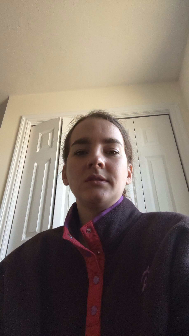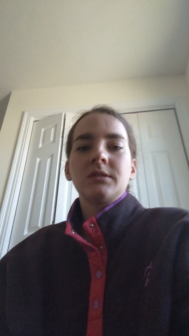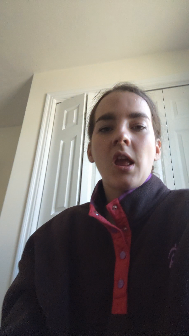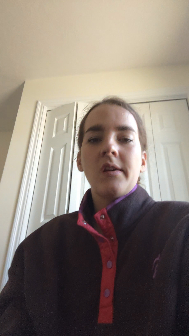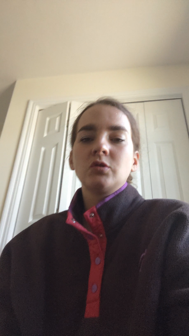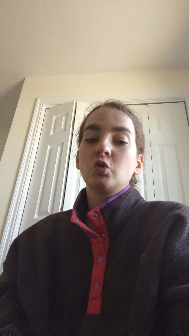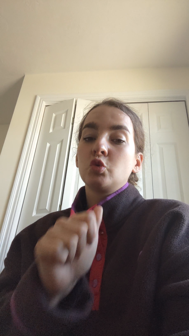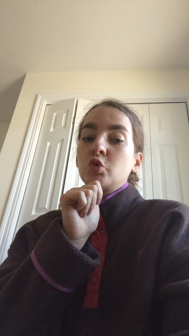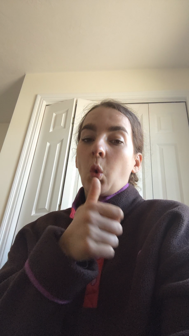don't